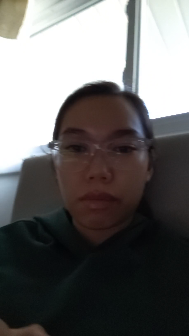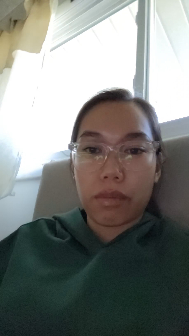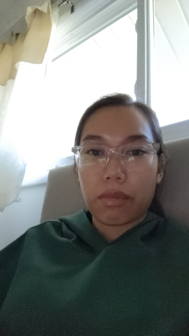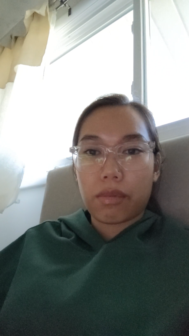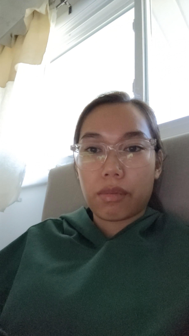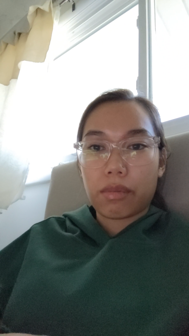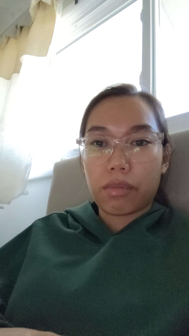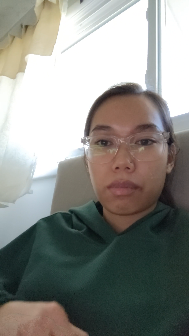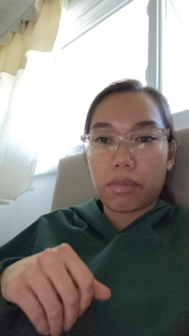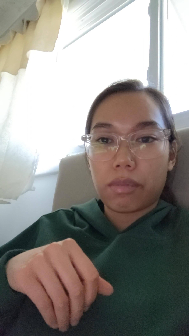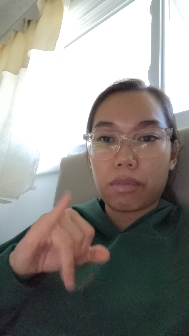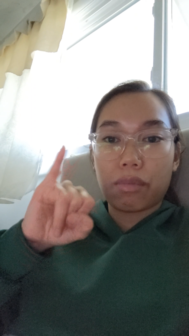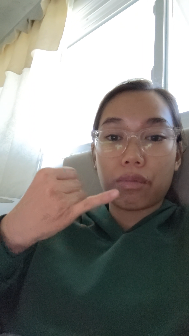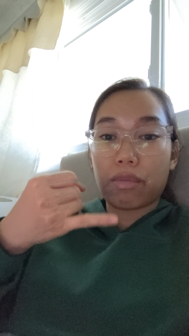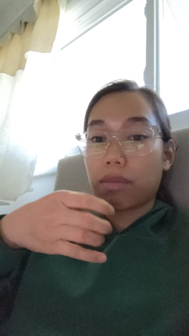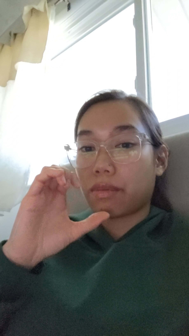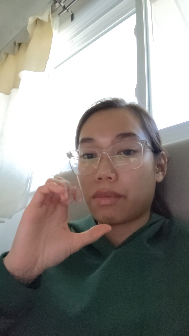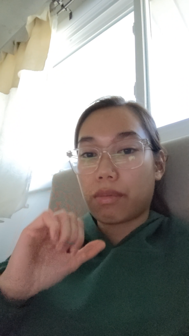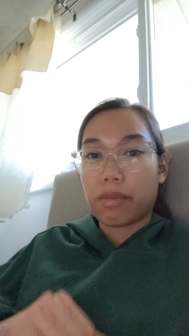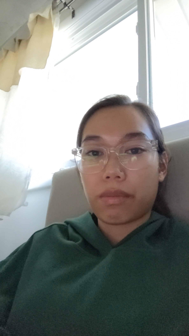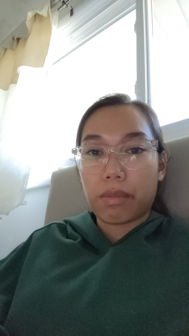juice